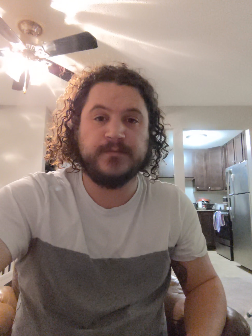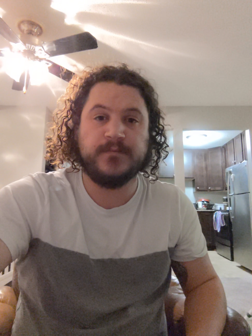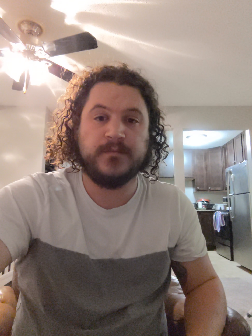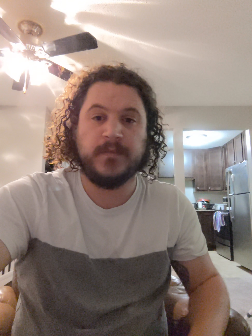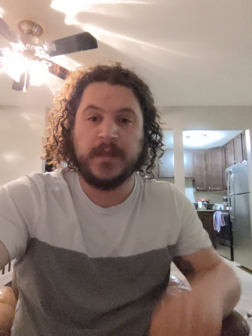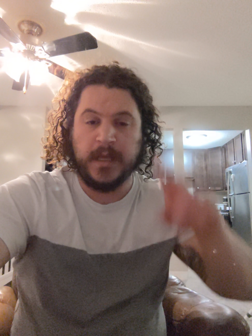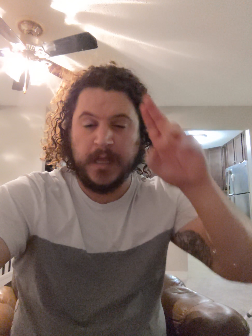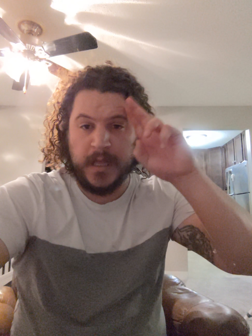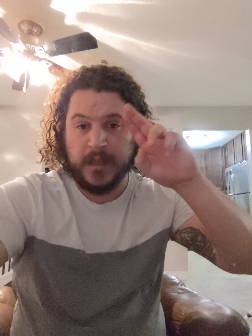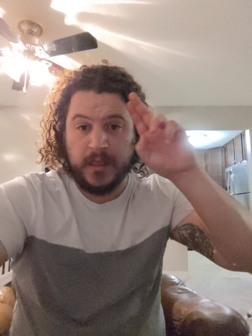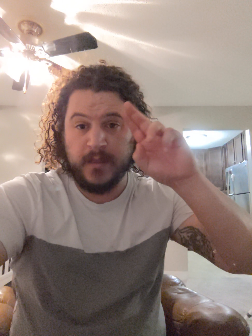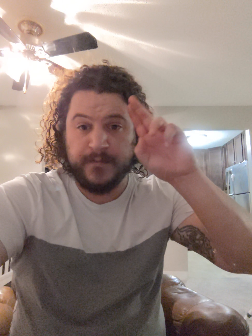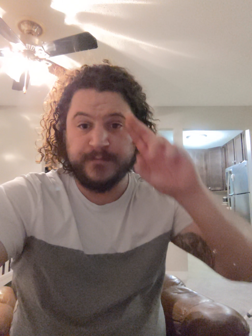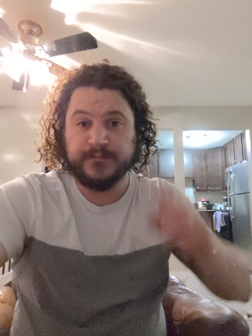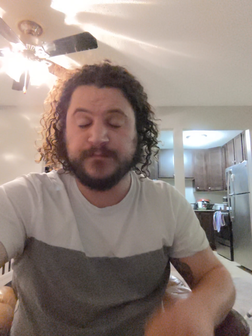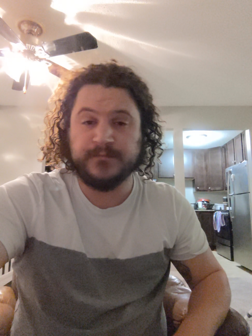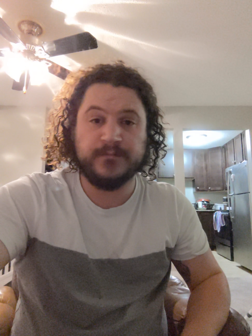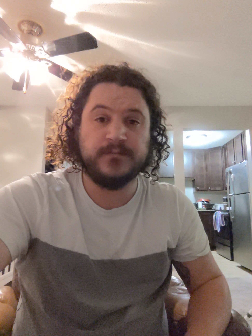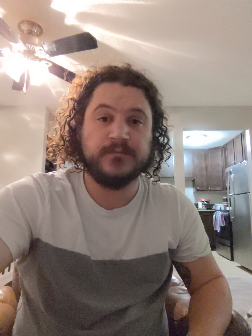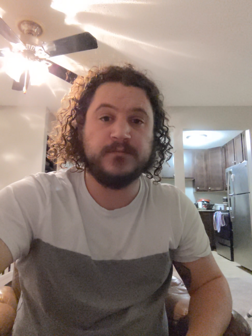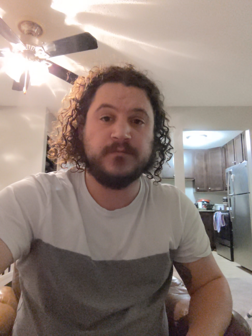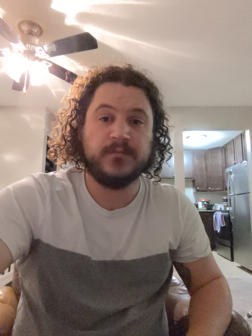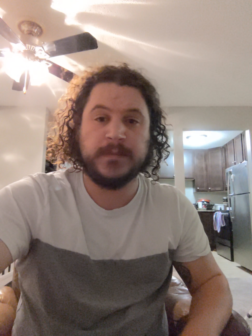uncle